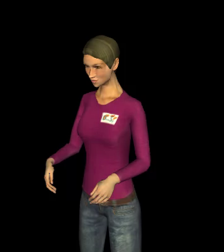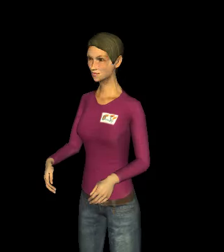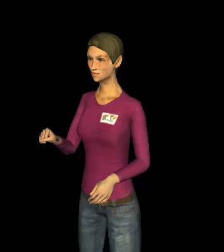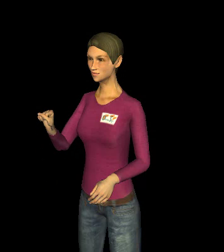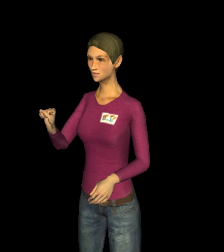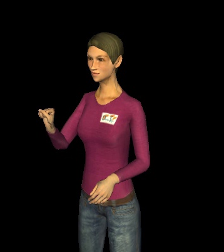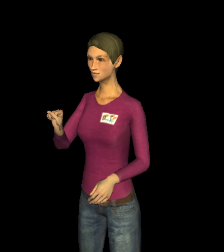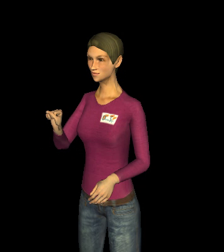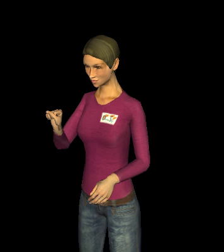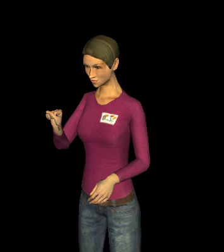أخت